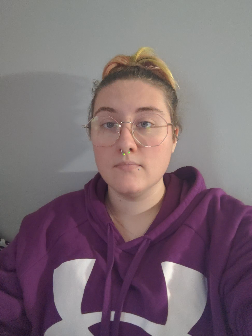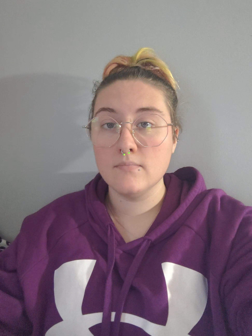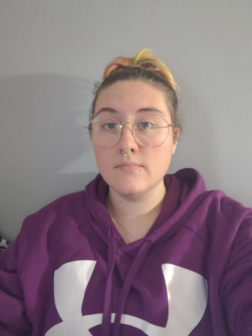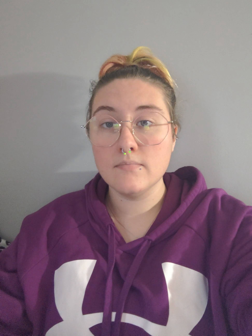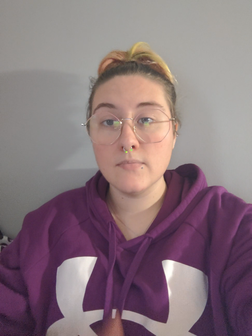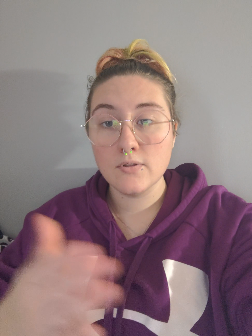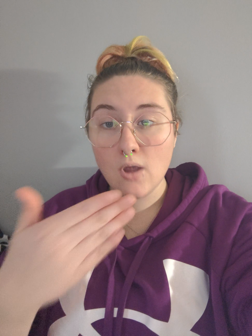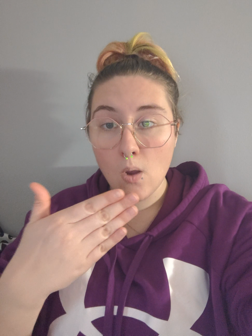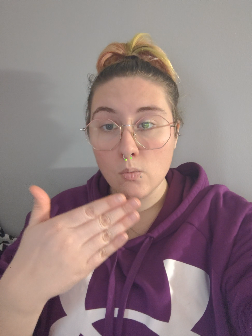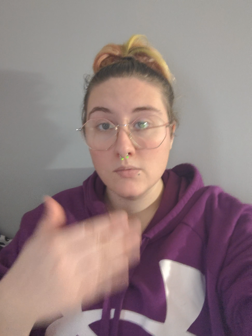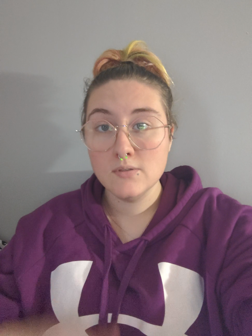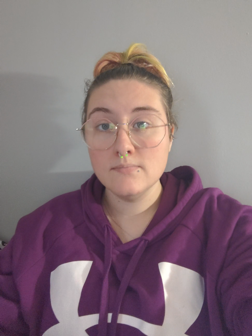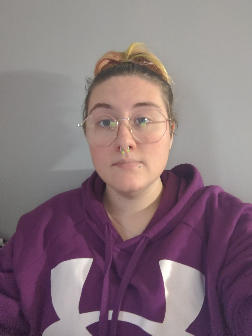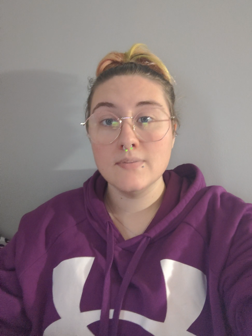close